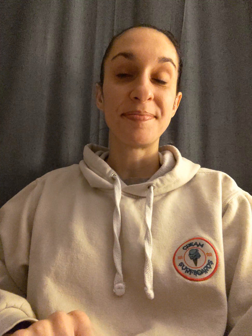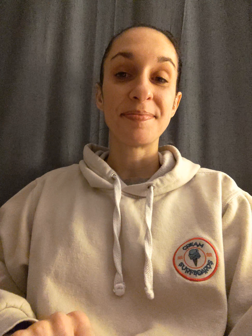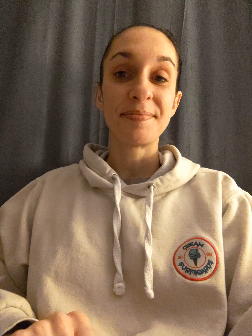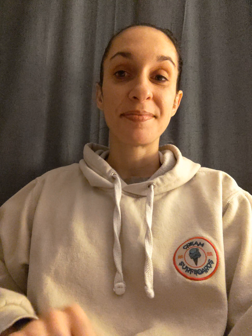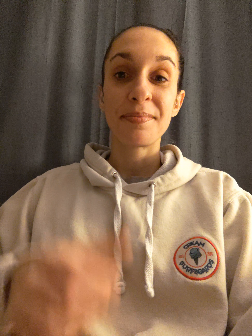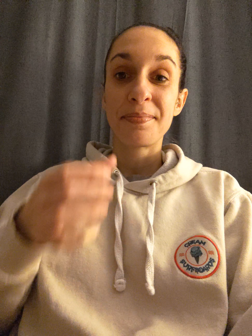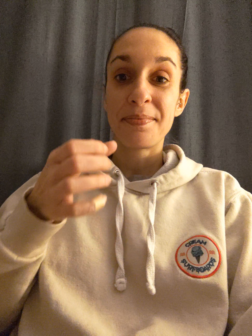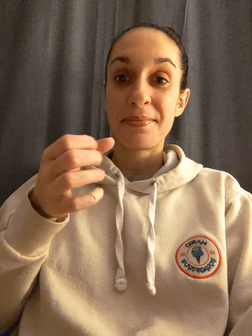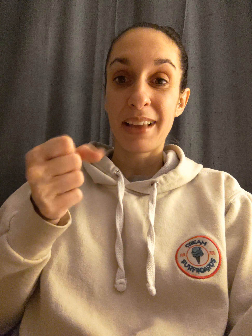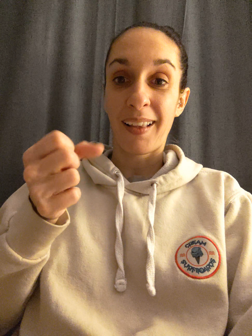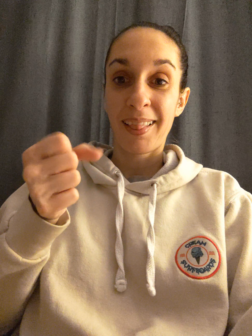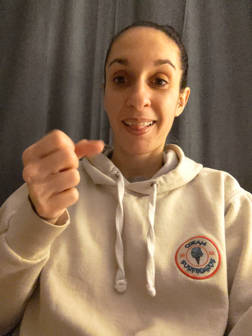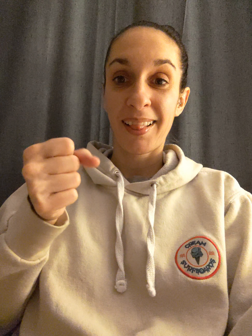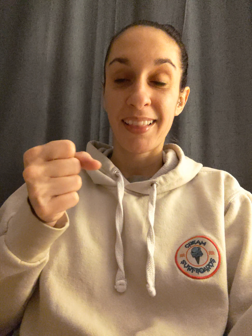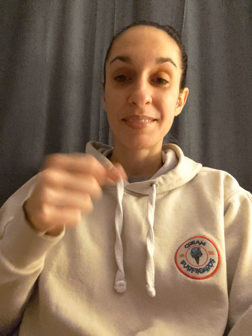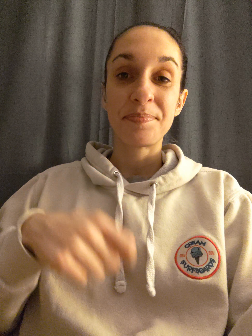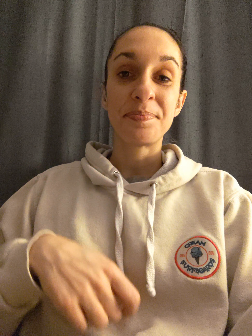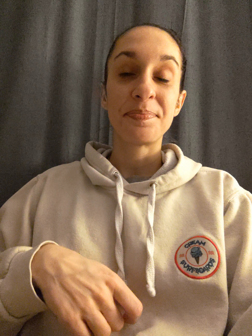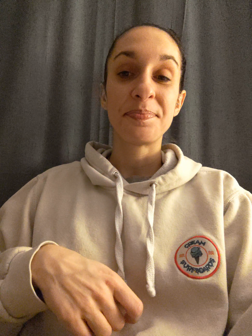milk